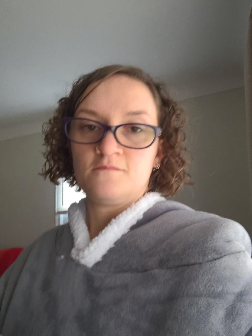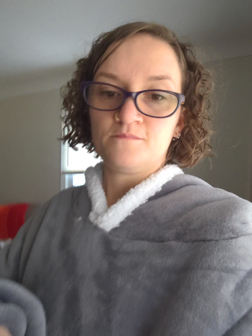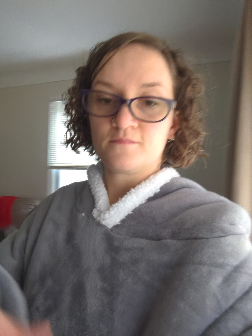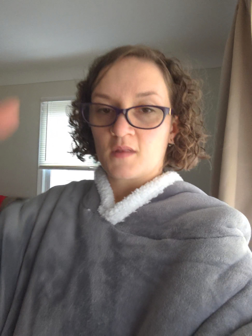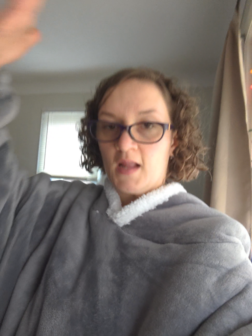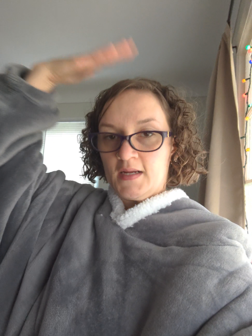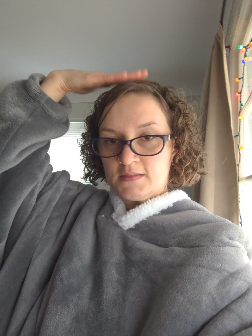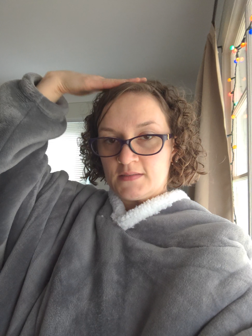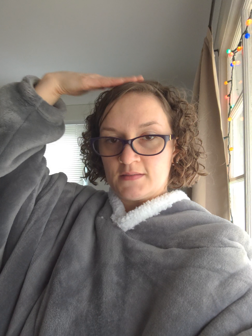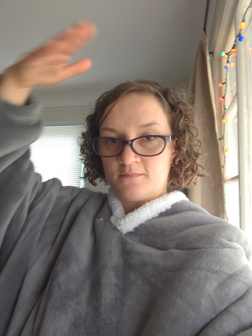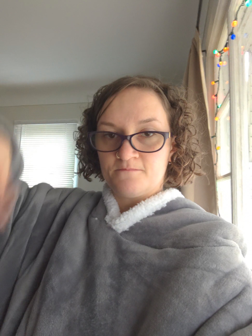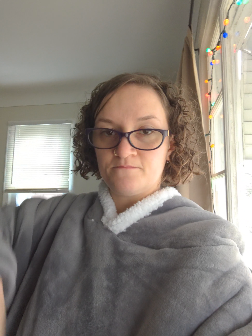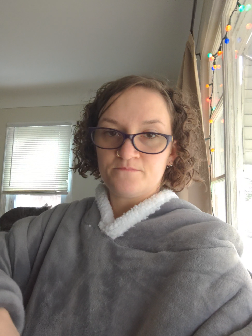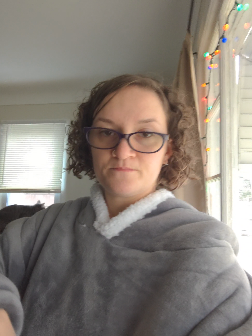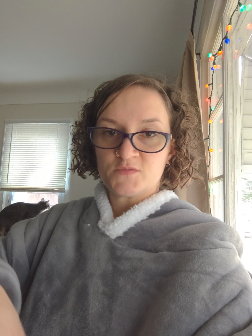hat